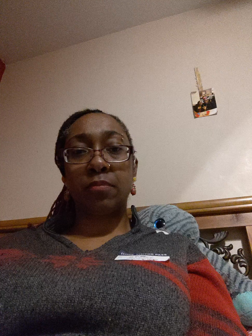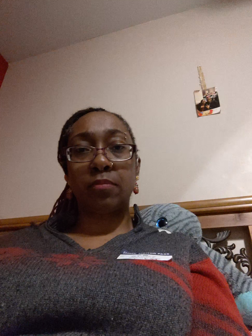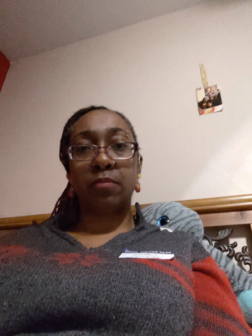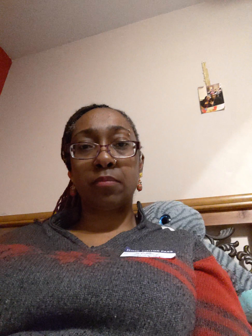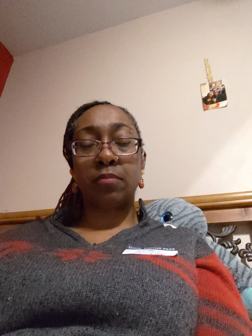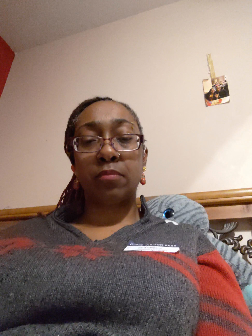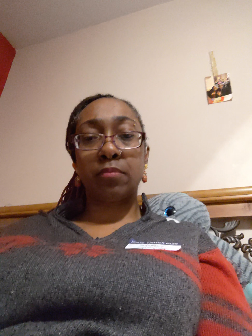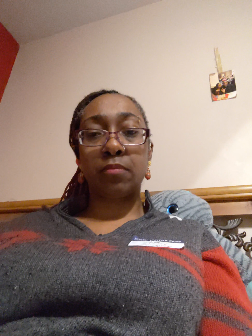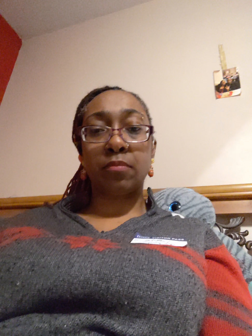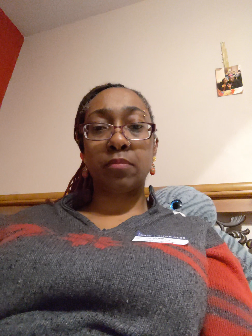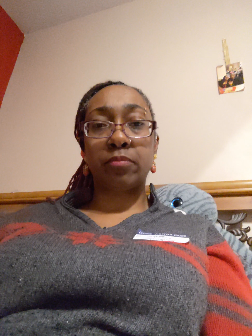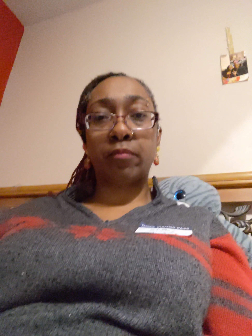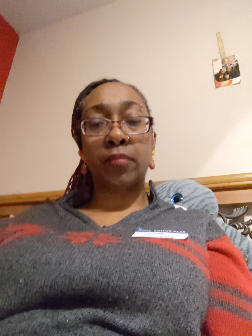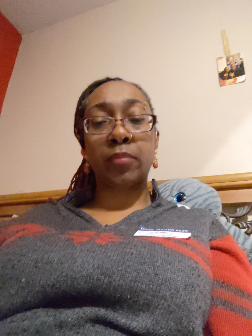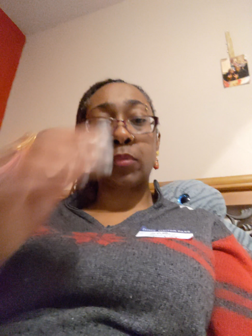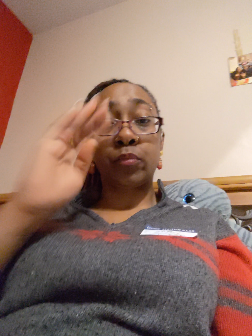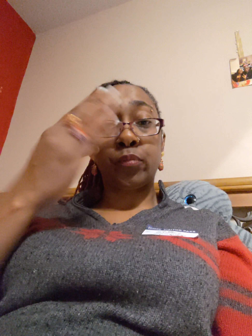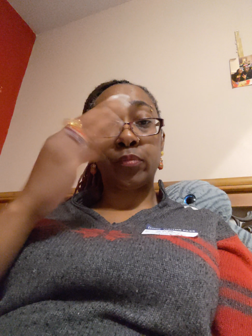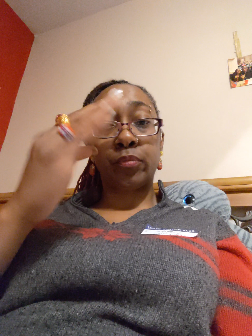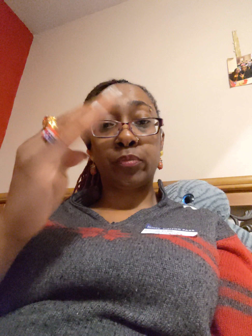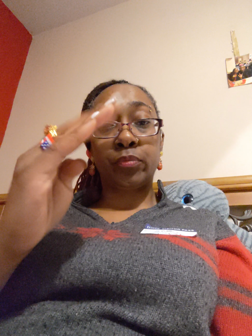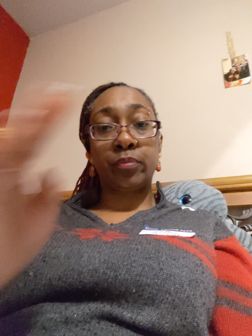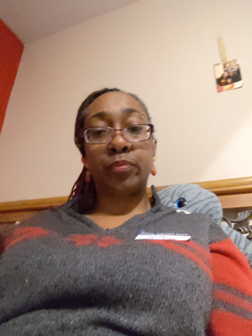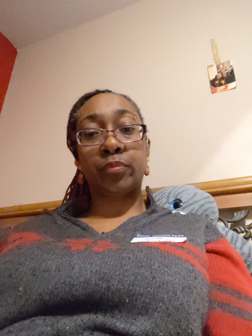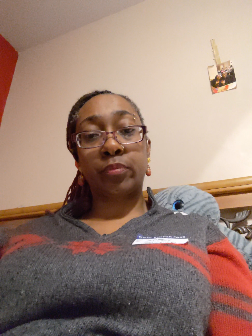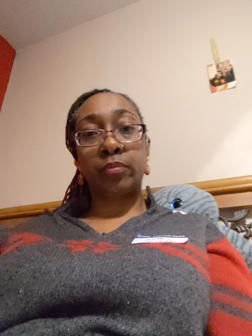blue